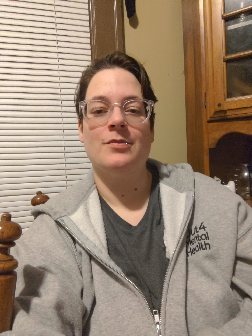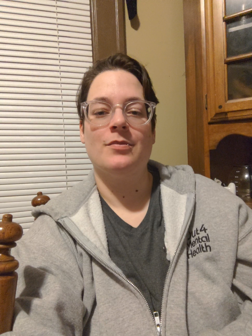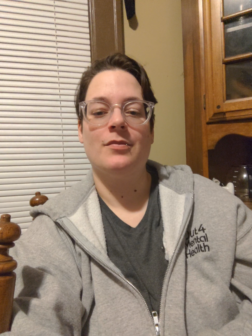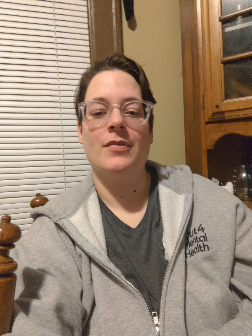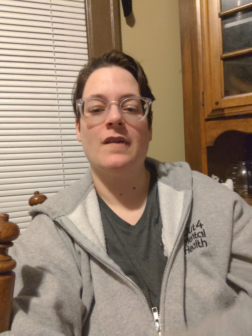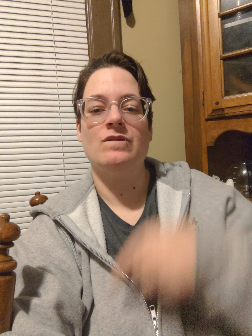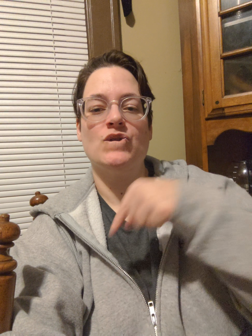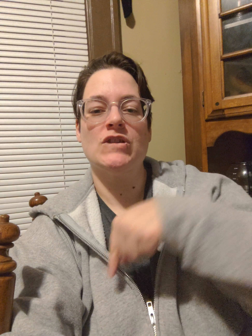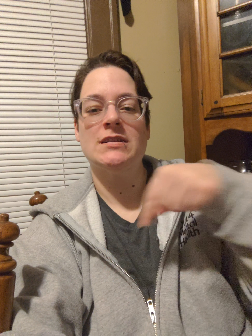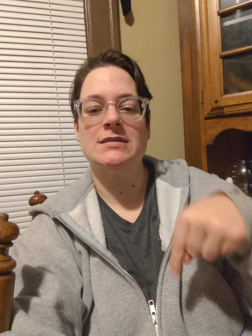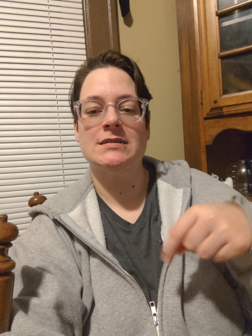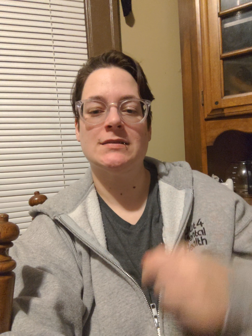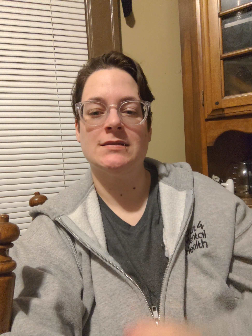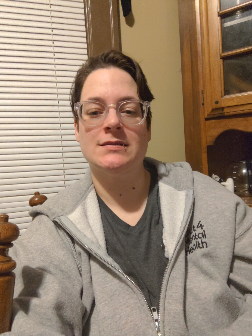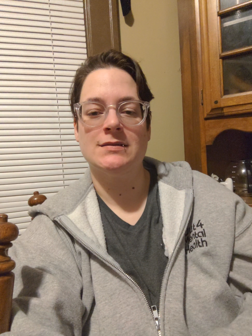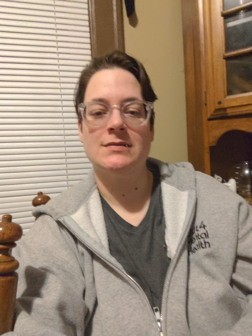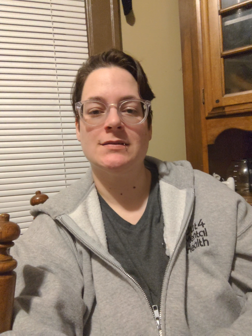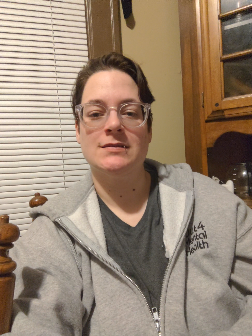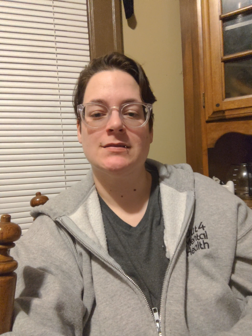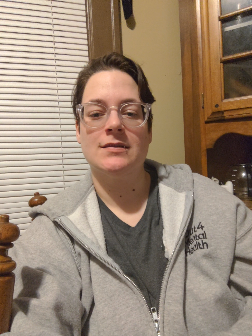feet